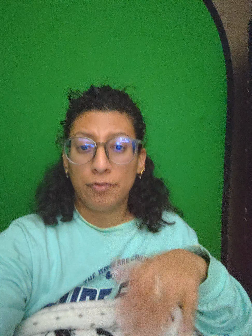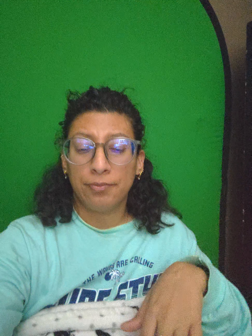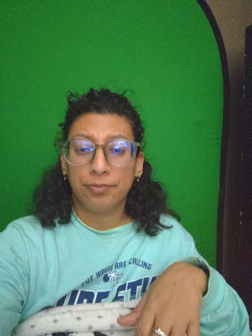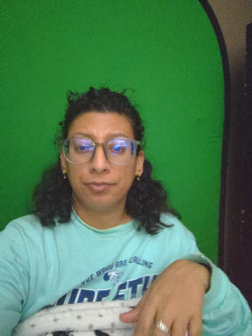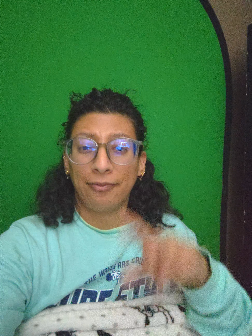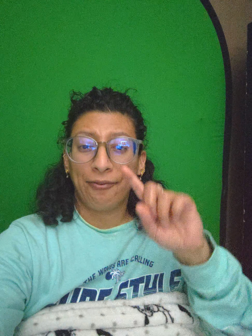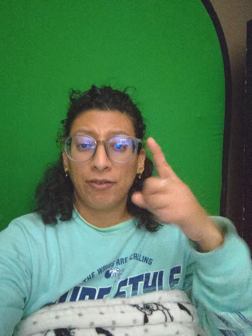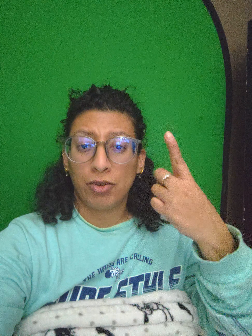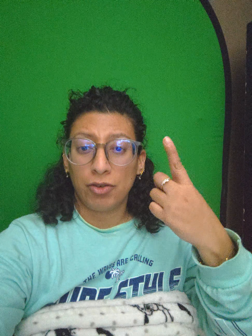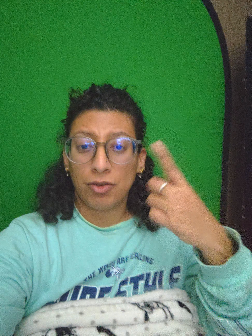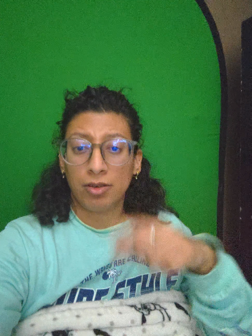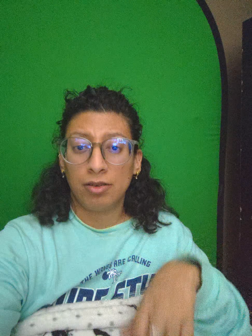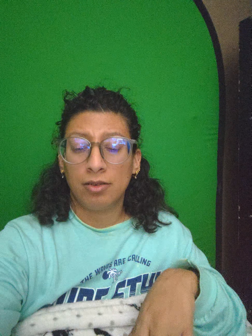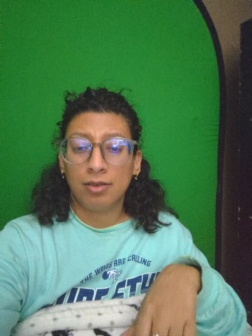first